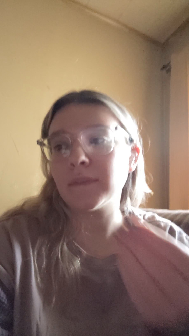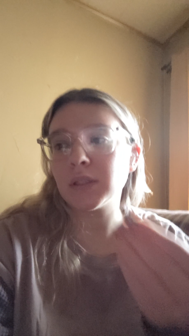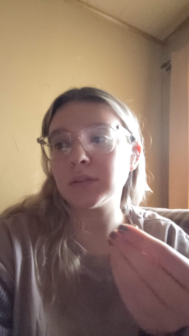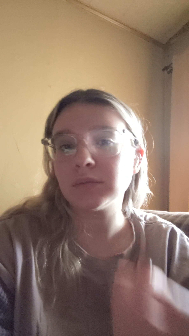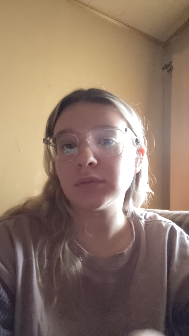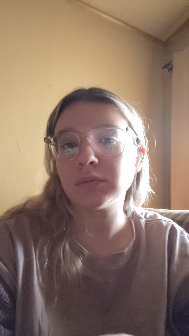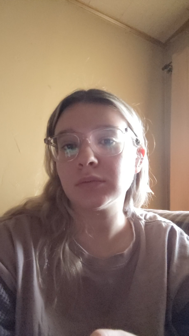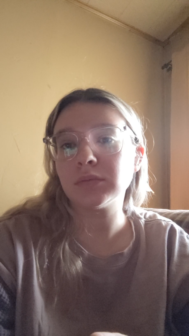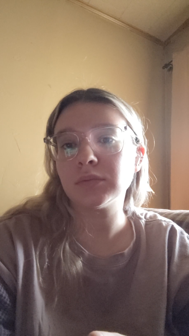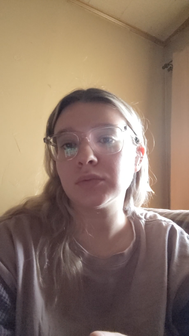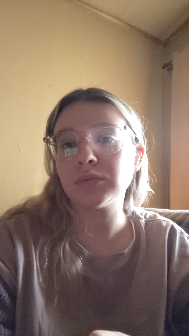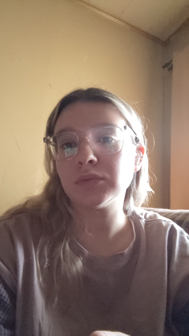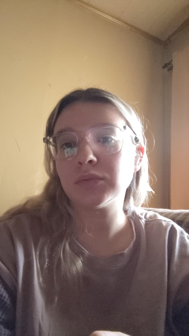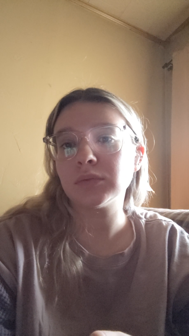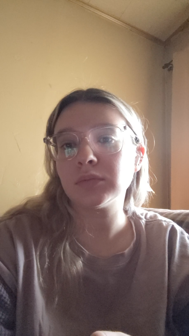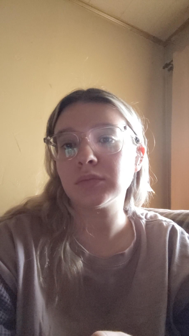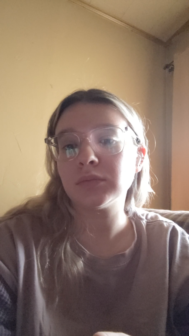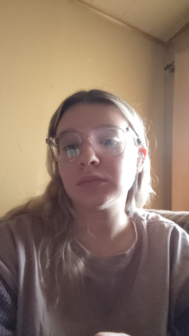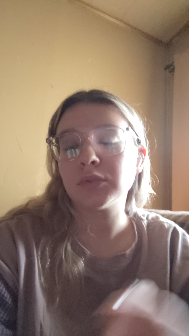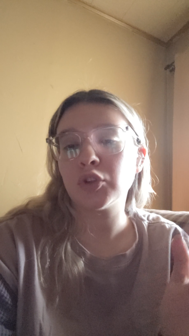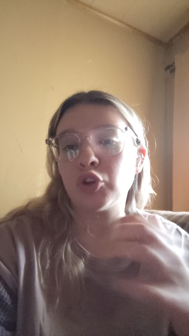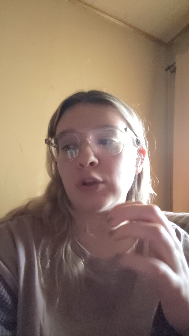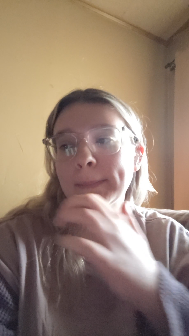grapes